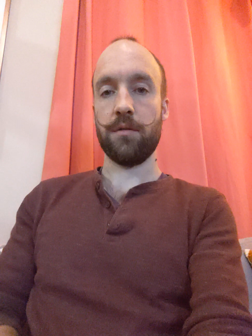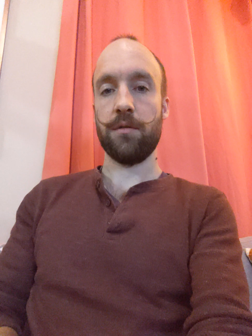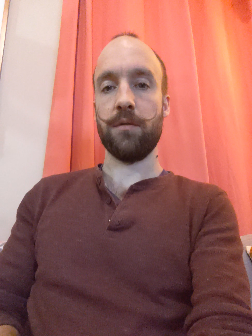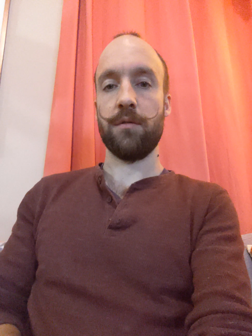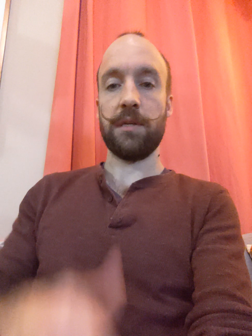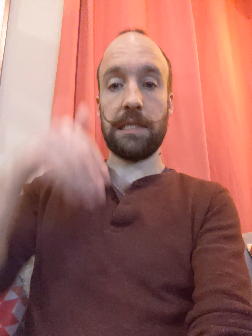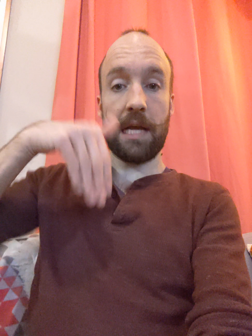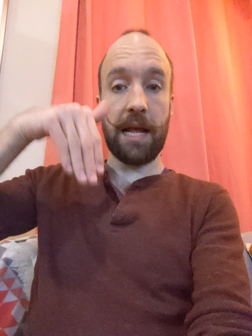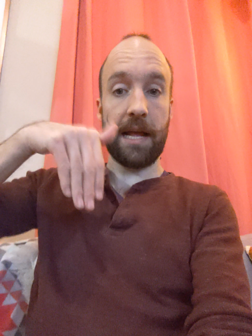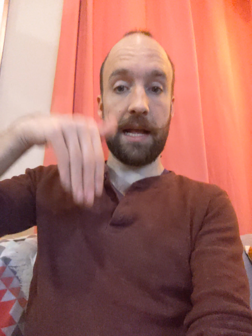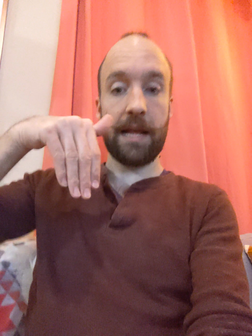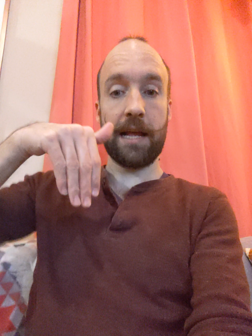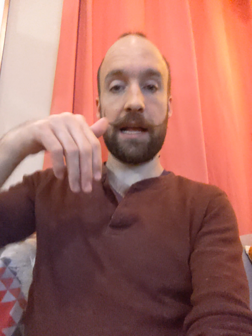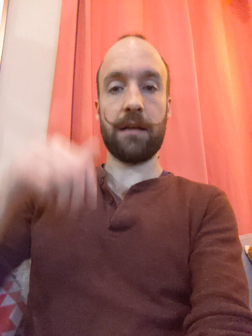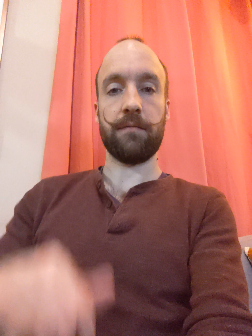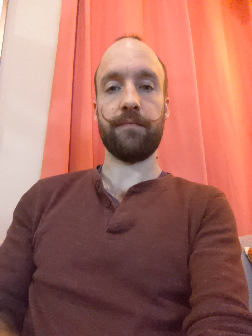night